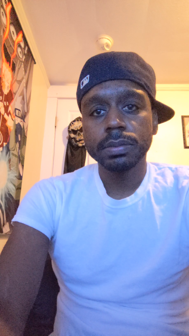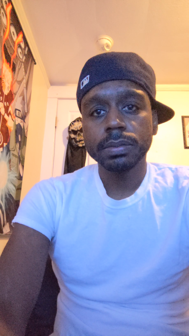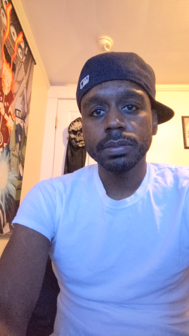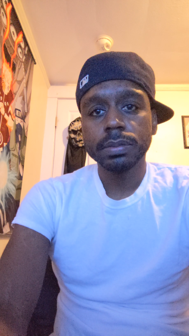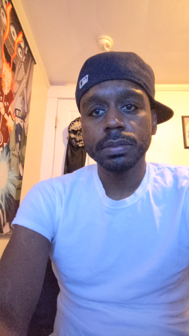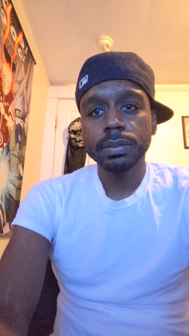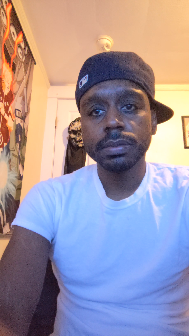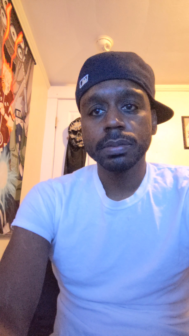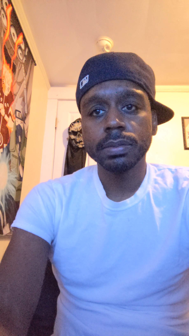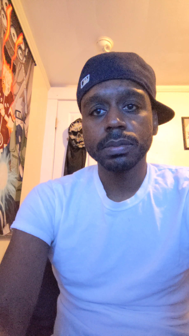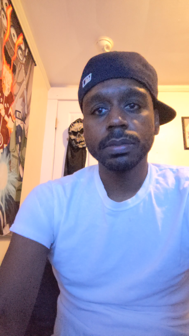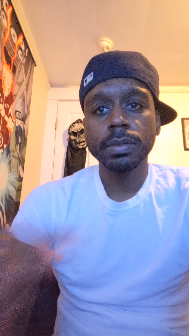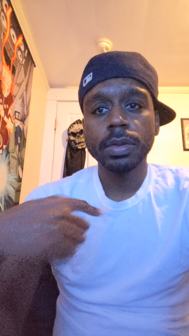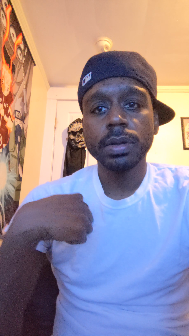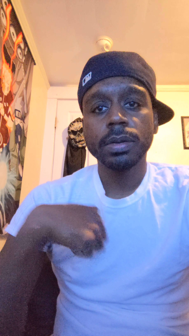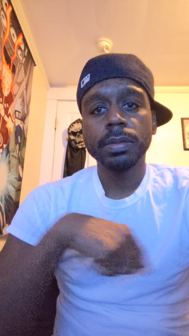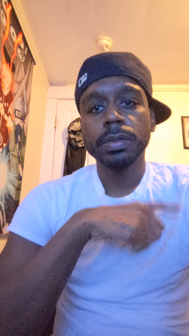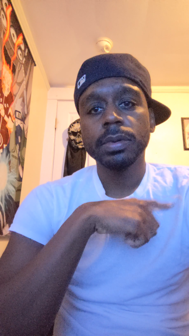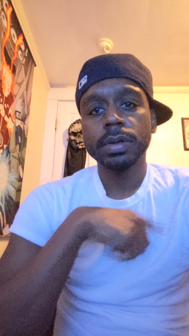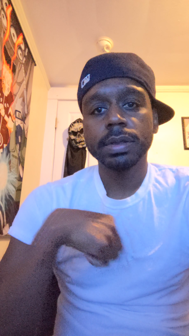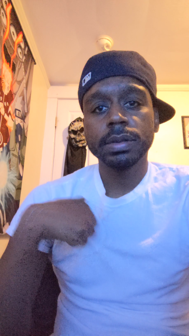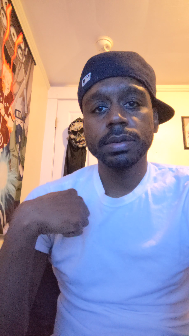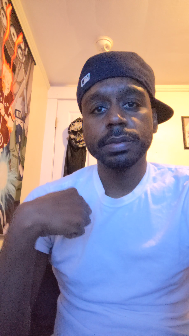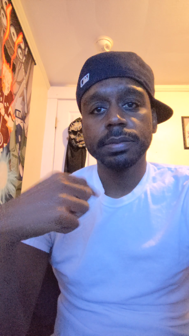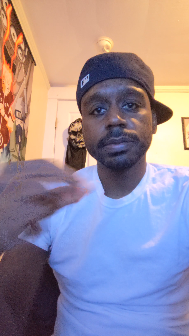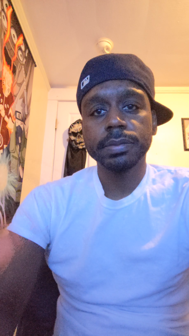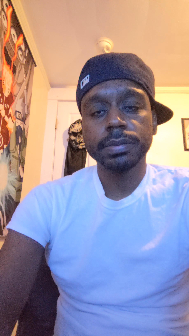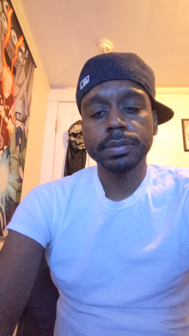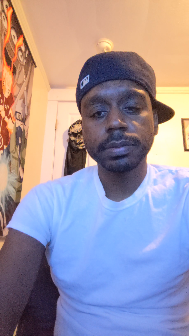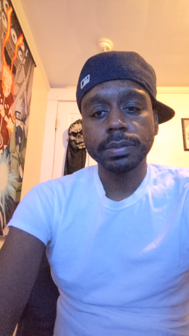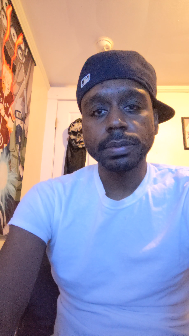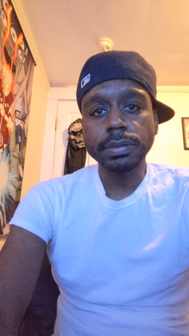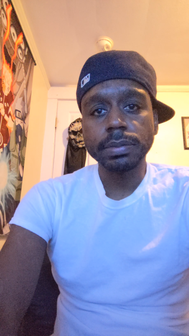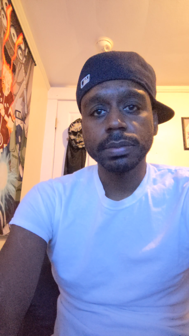bib